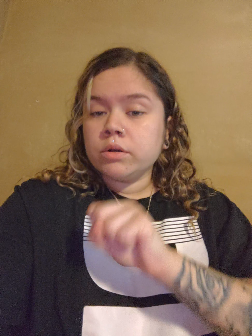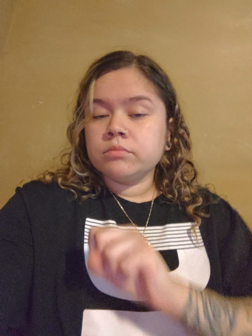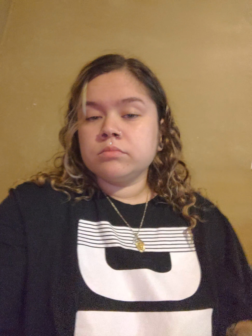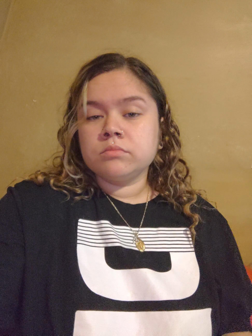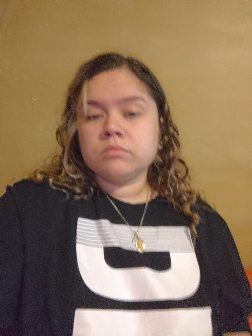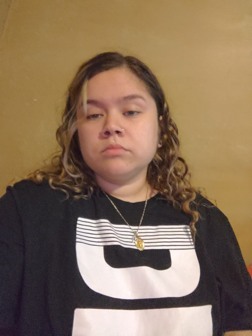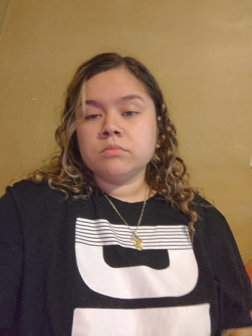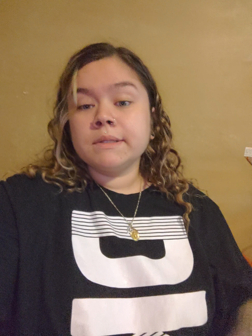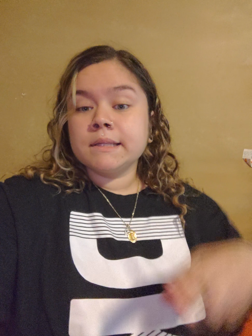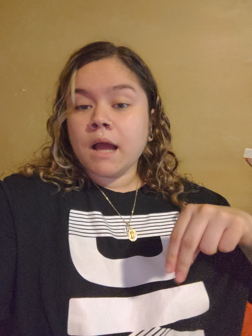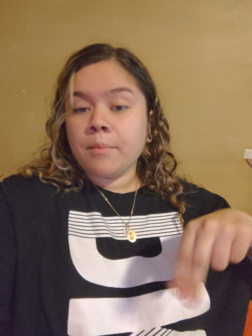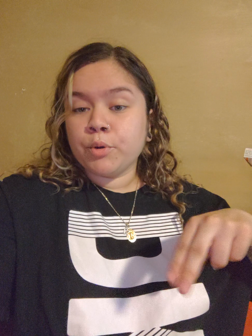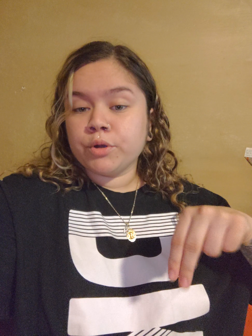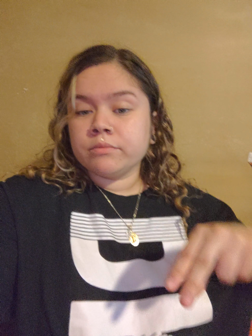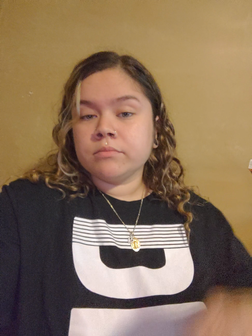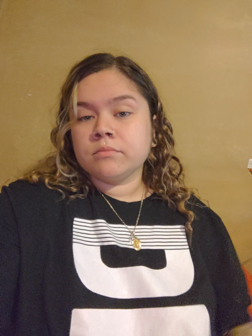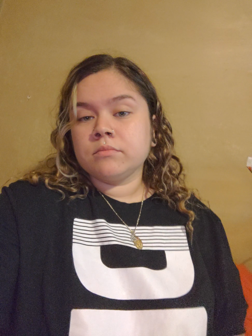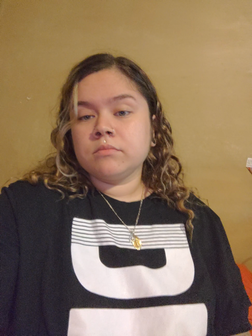diaper